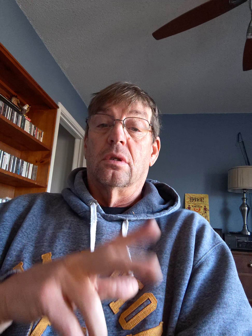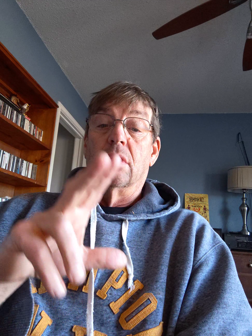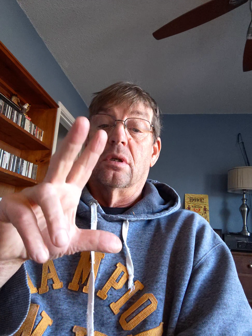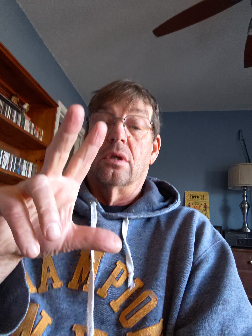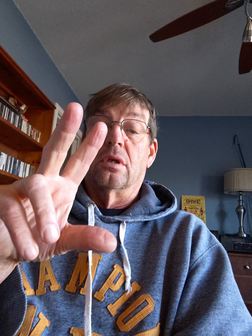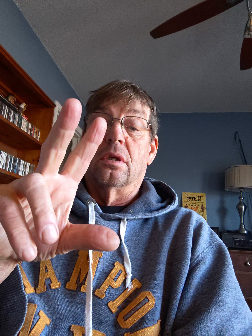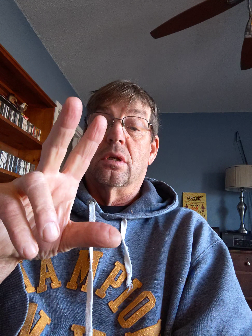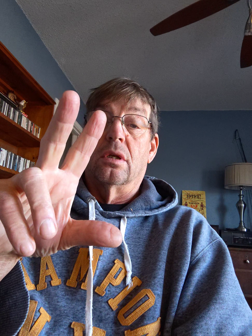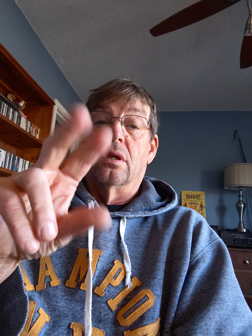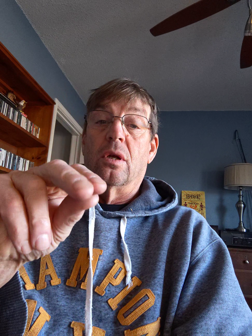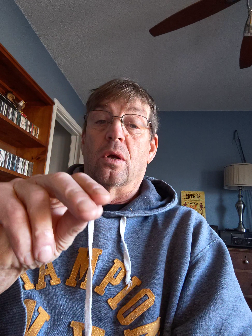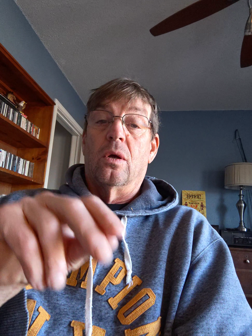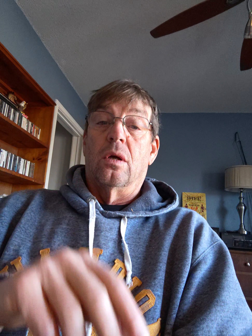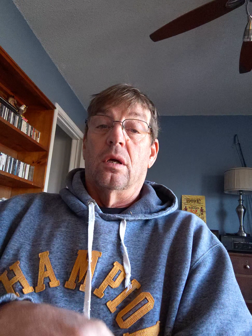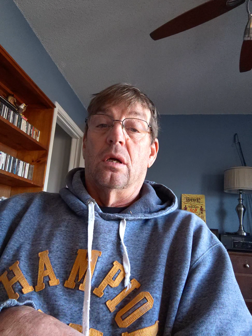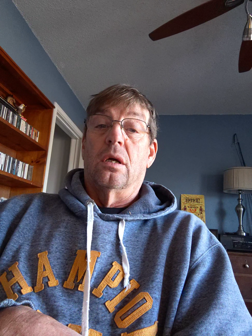no